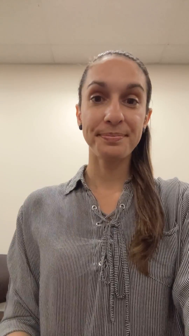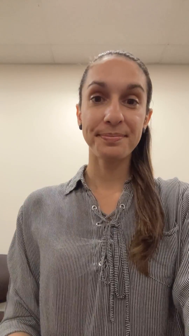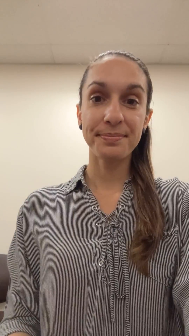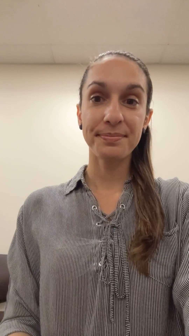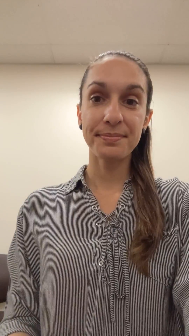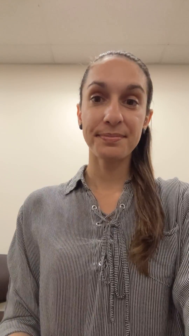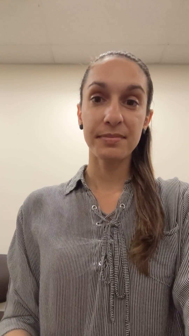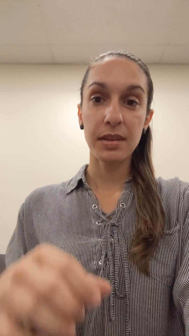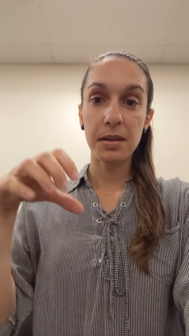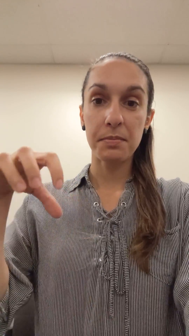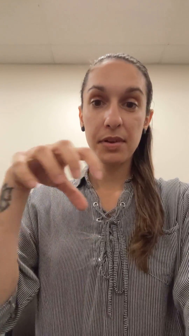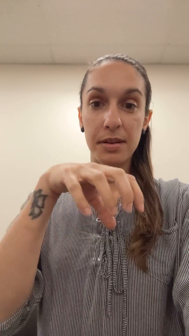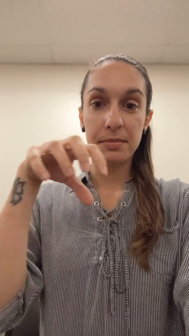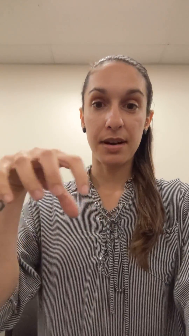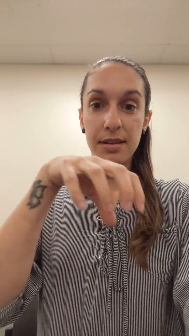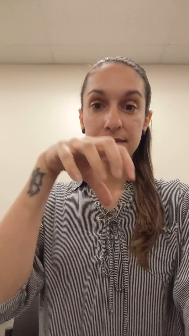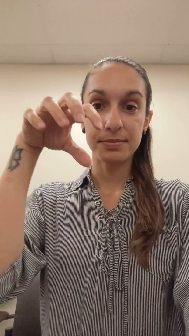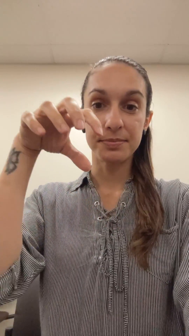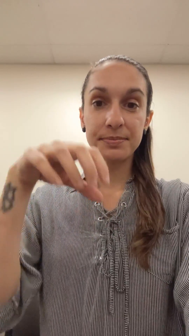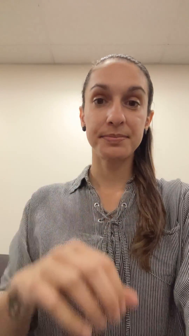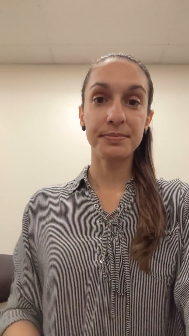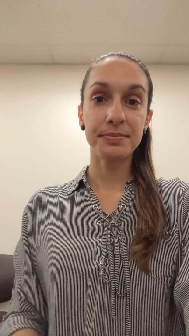block